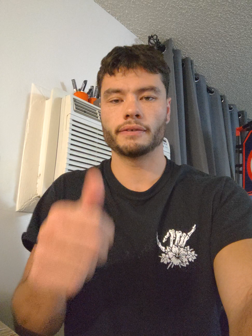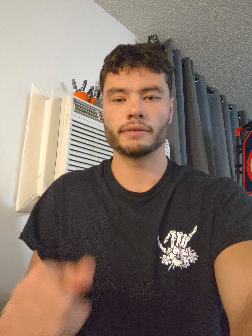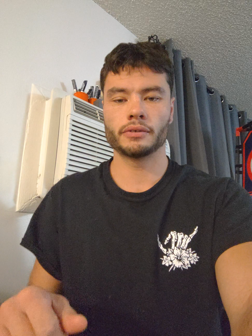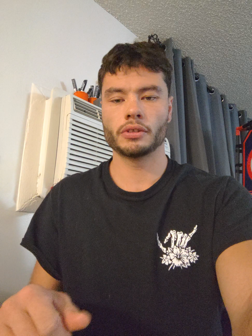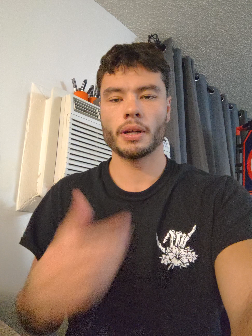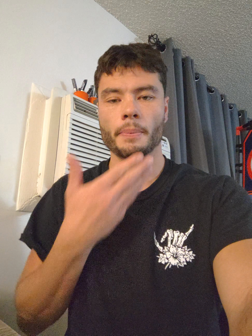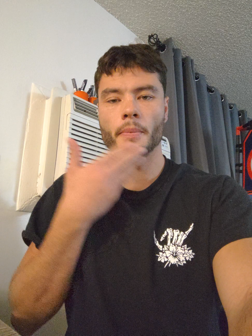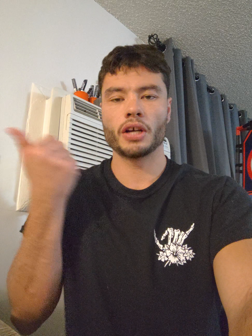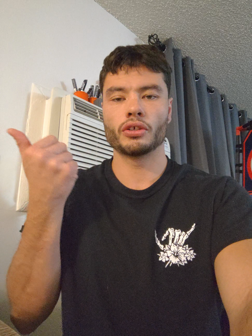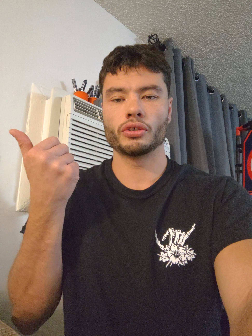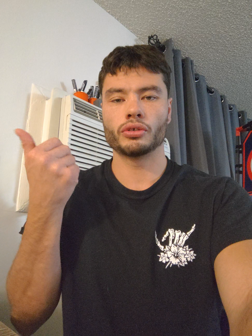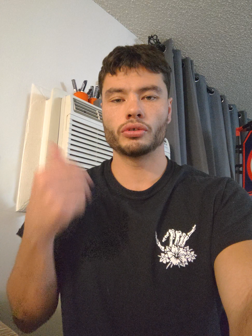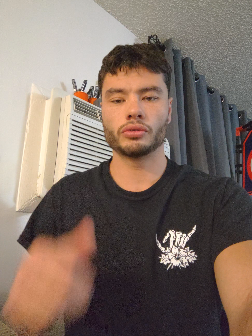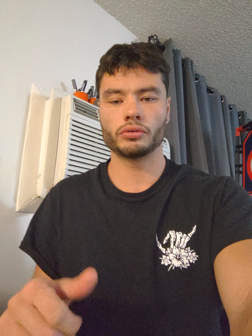better